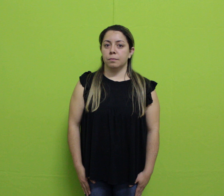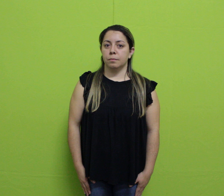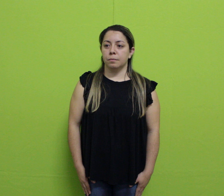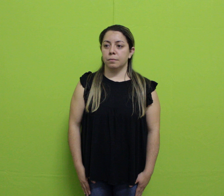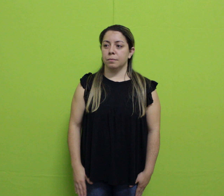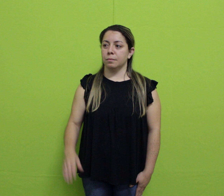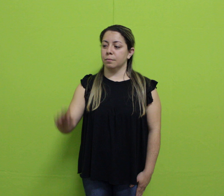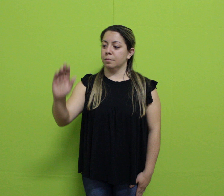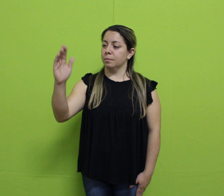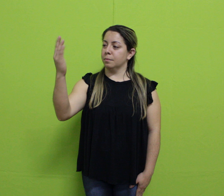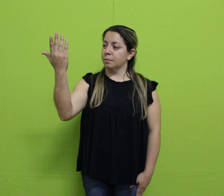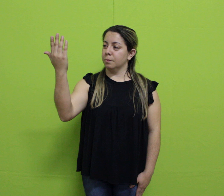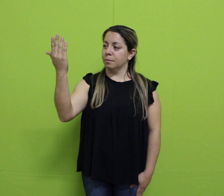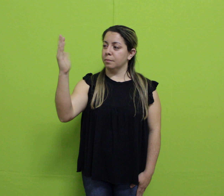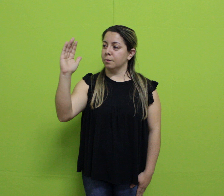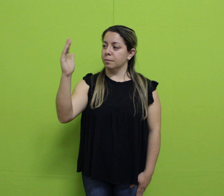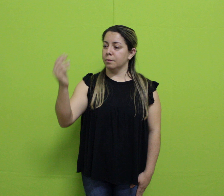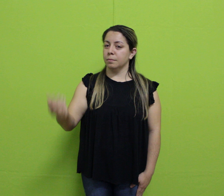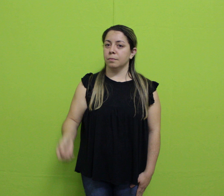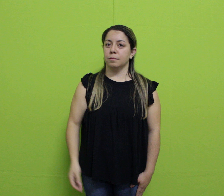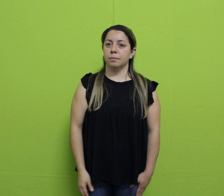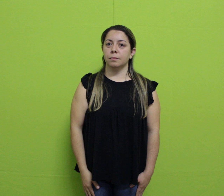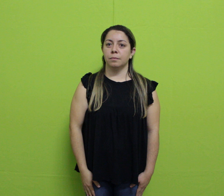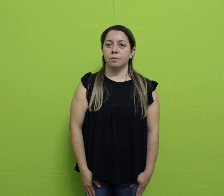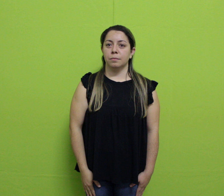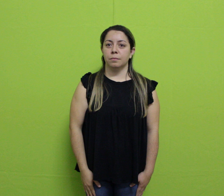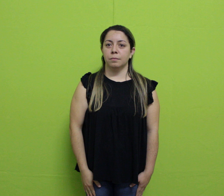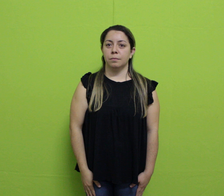espelho